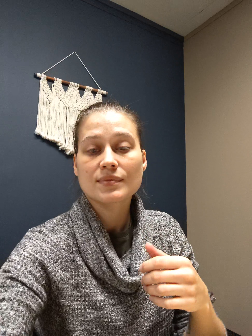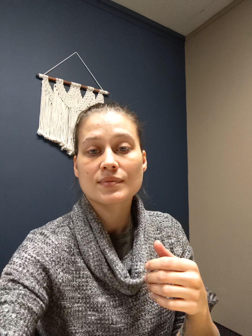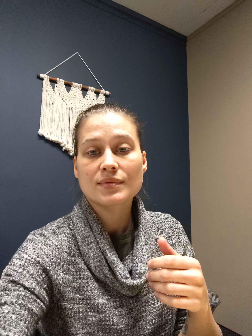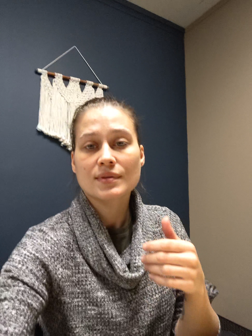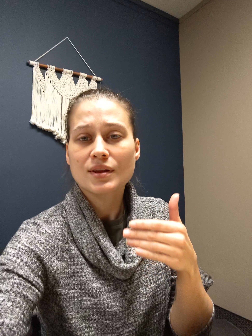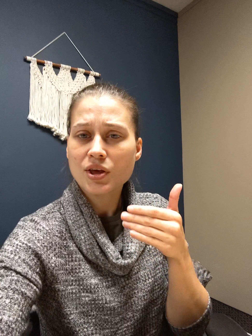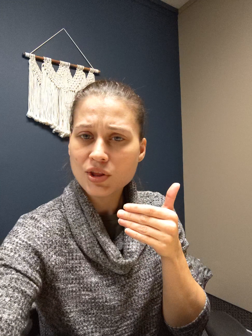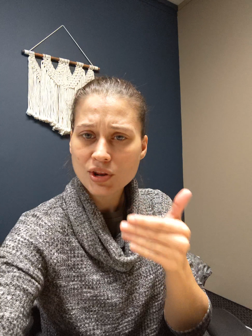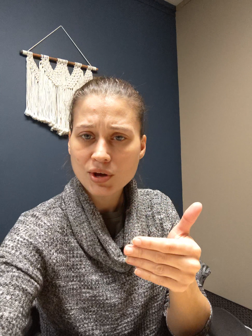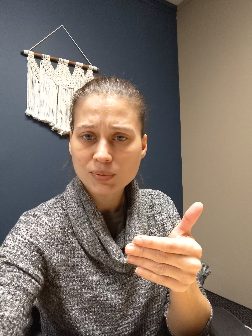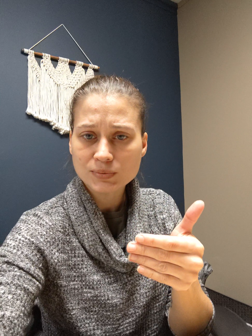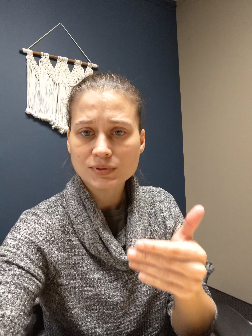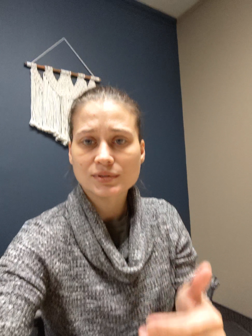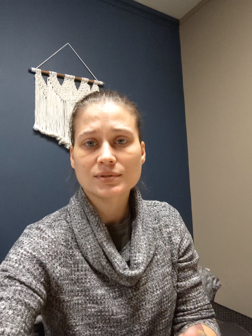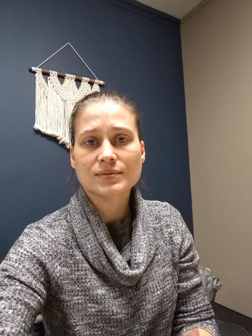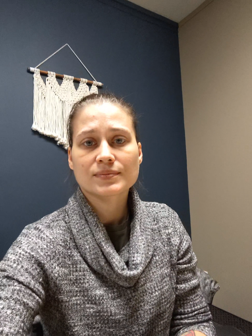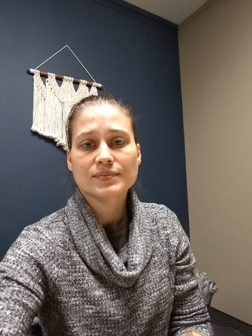close